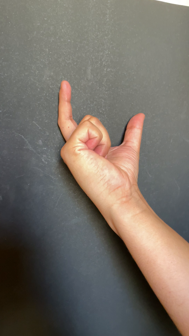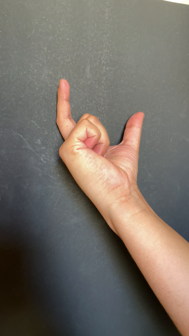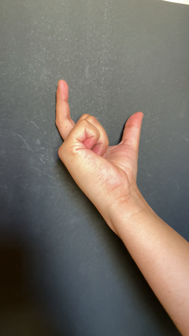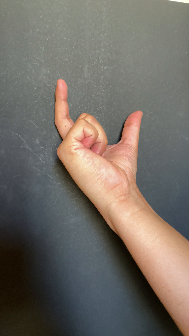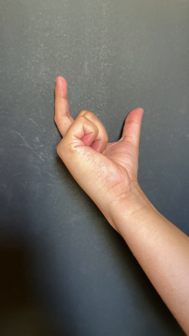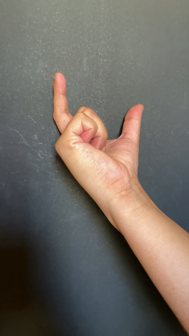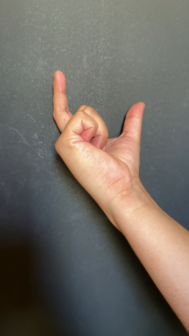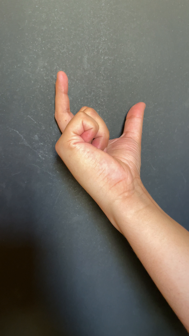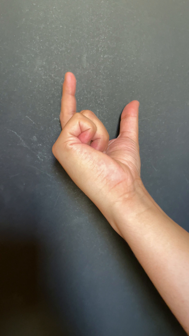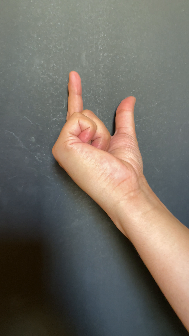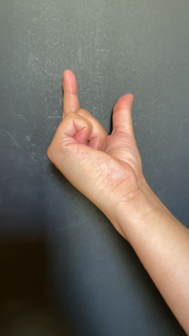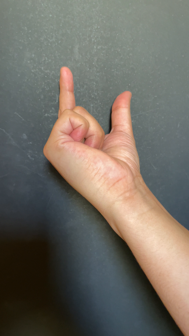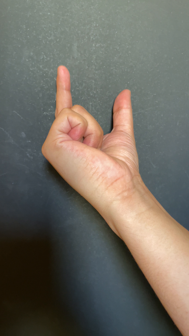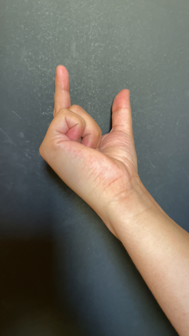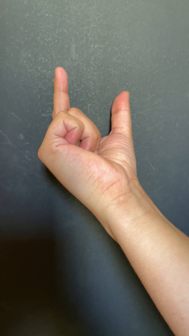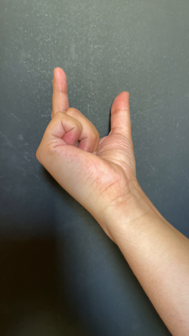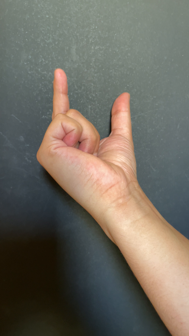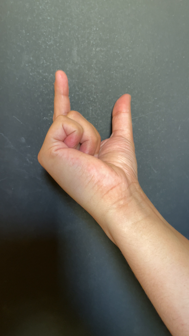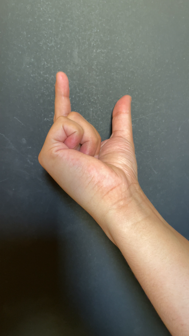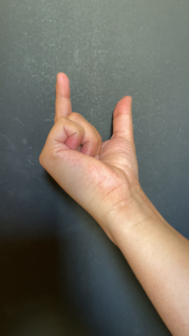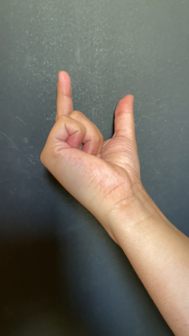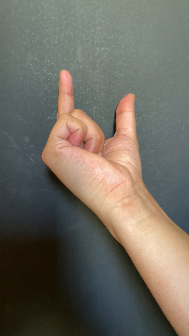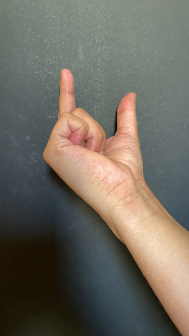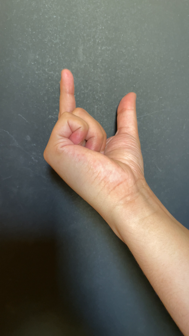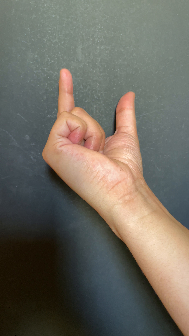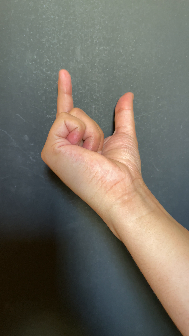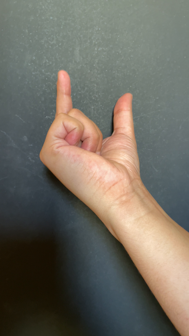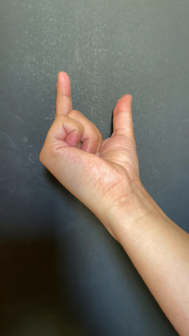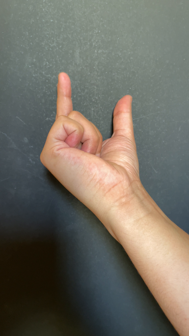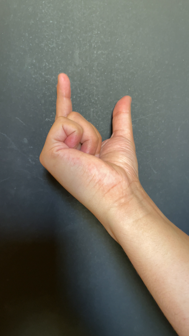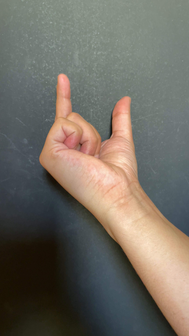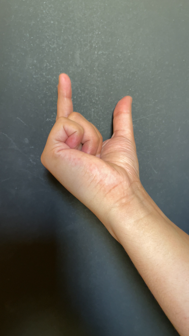ण